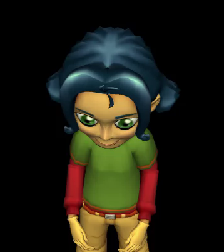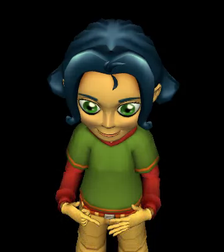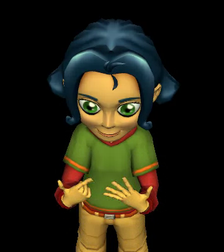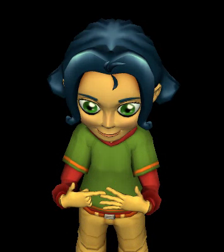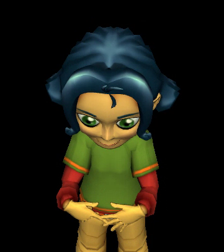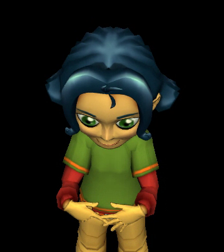17